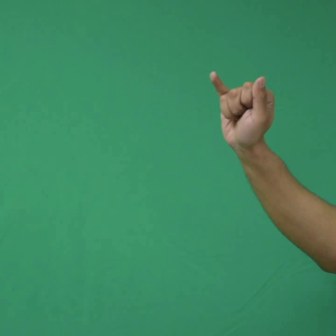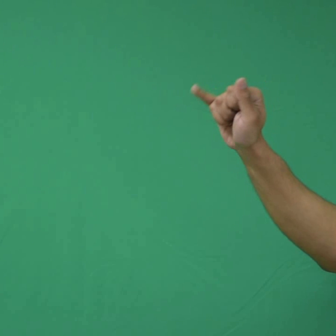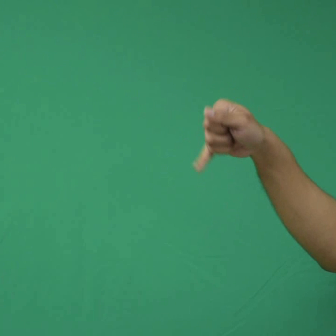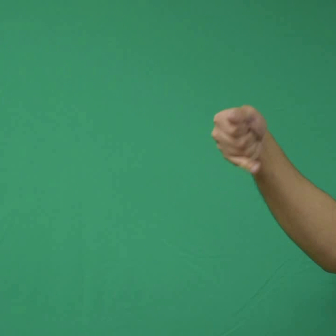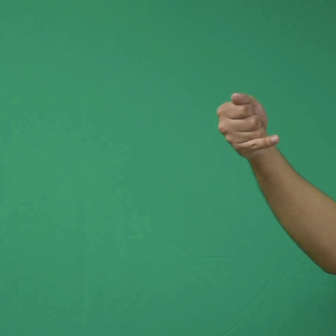J